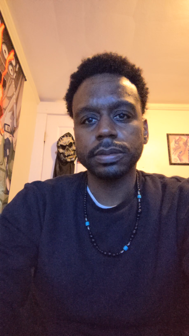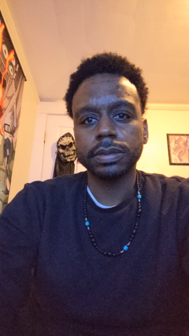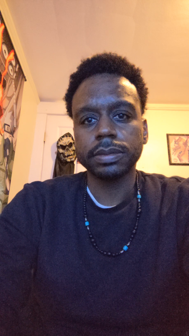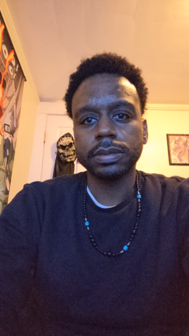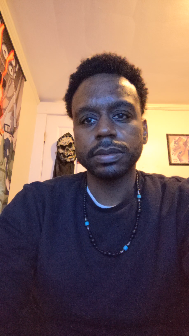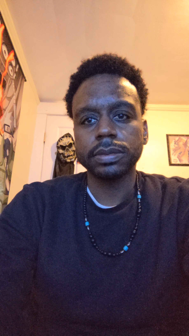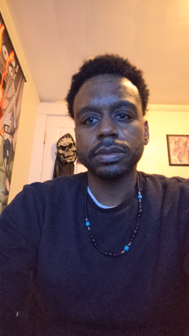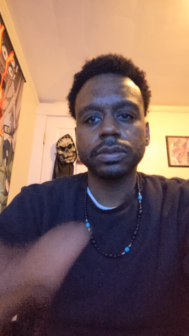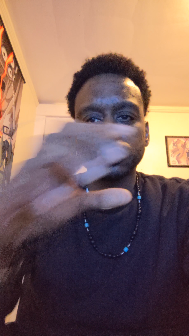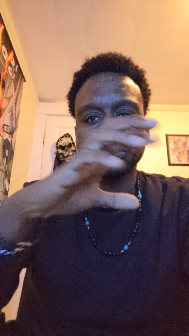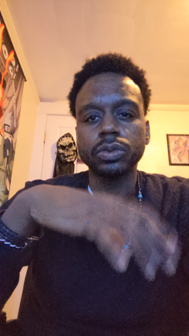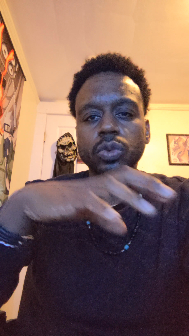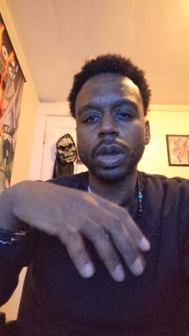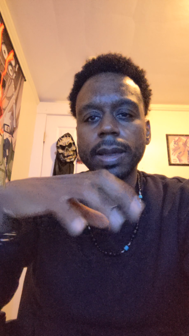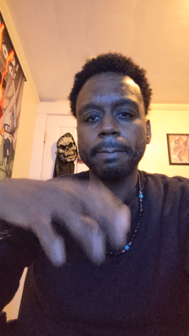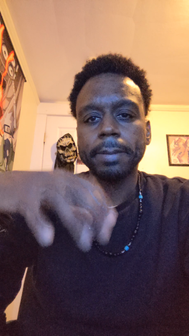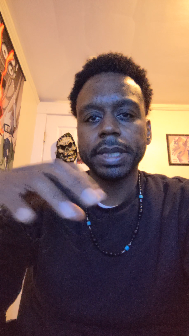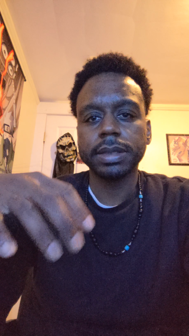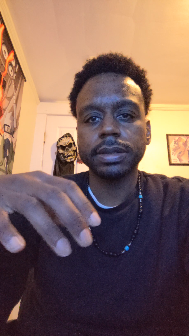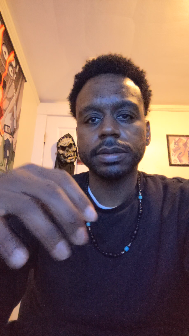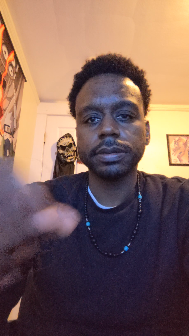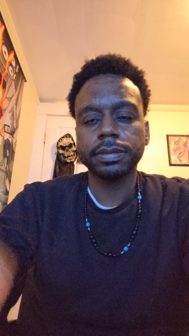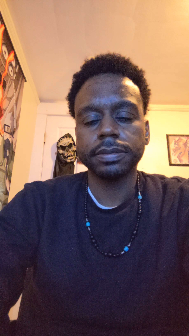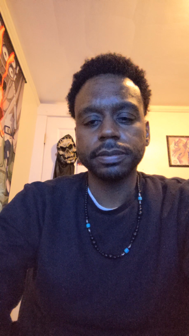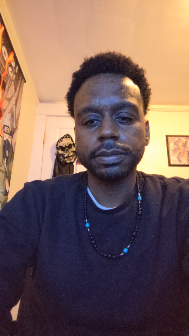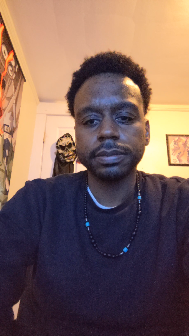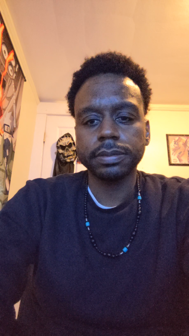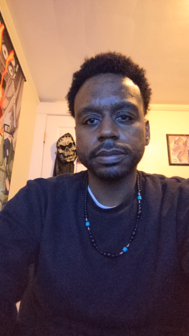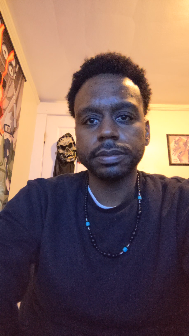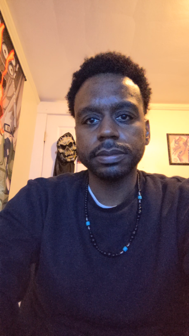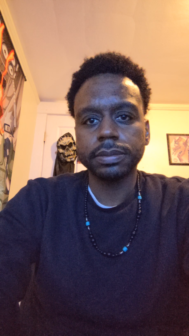grapes